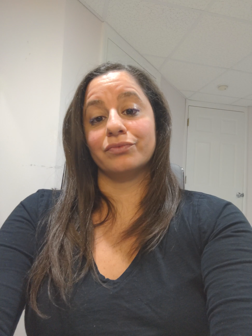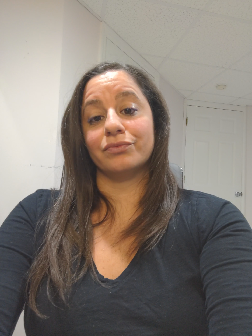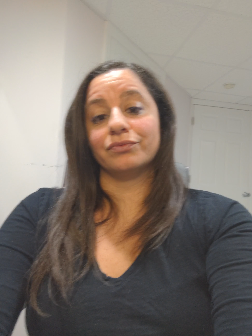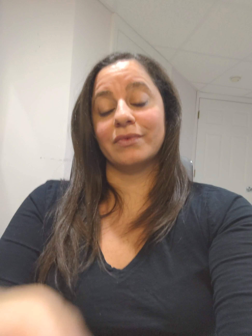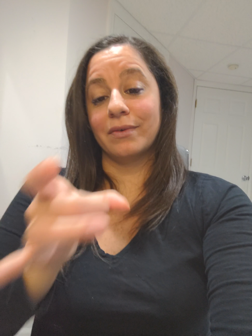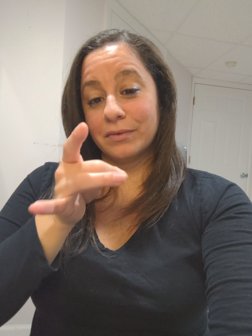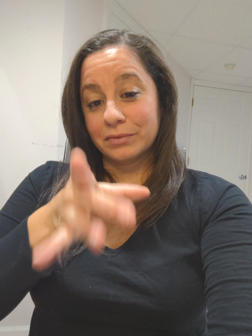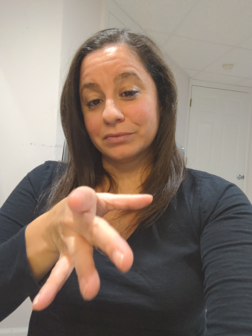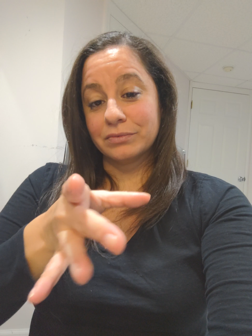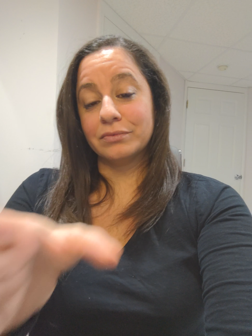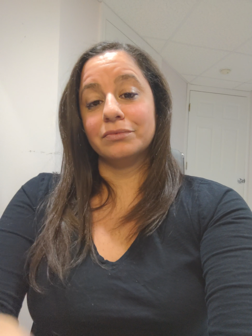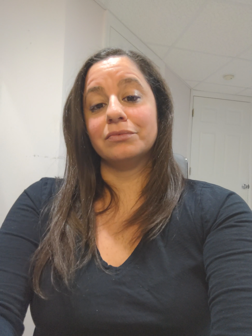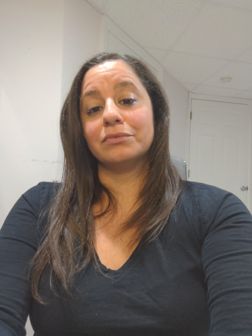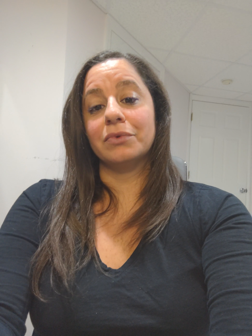hate